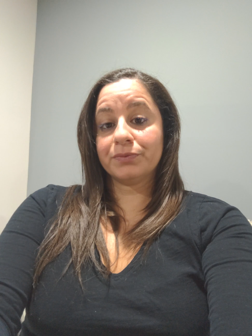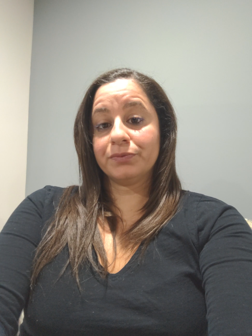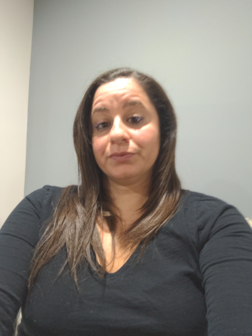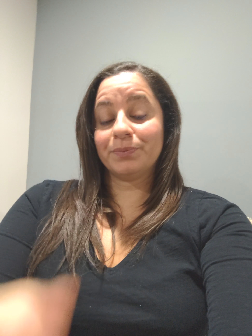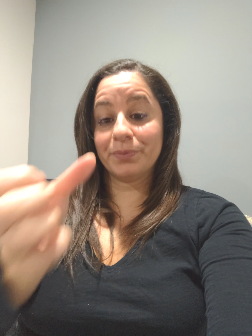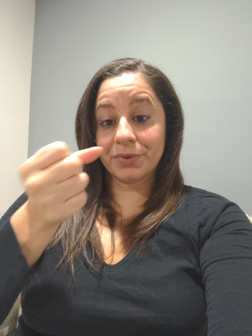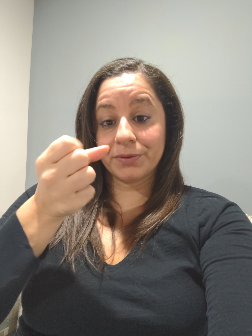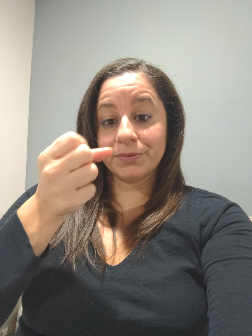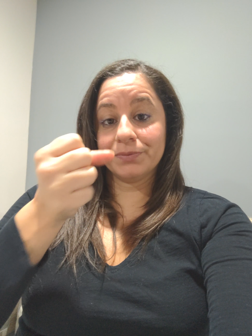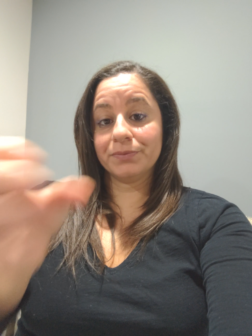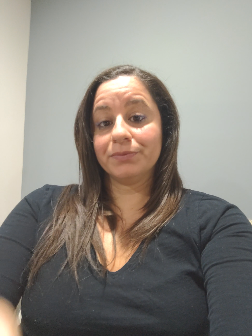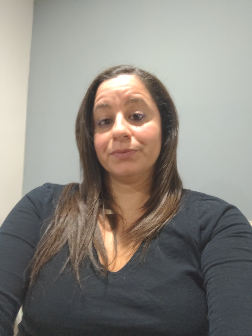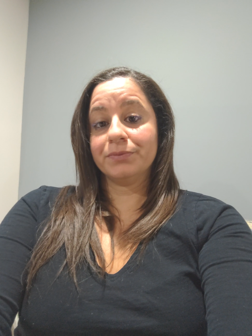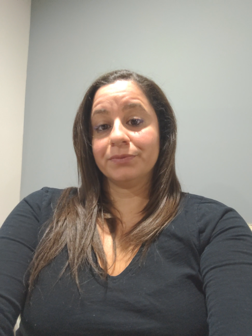milk